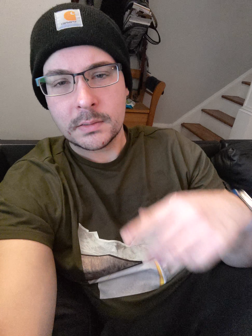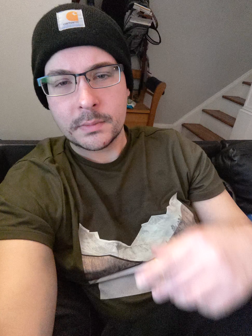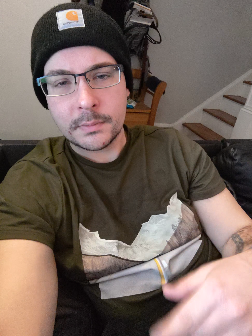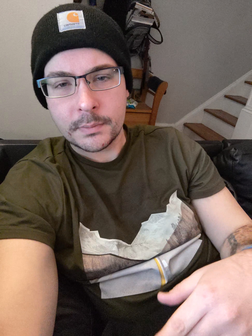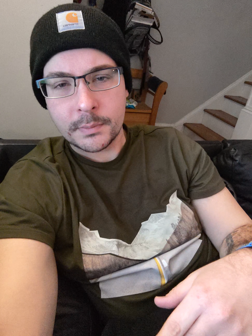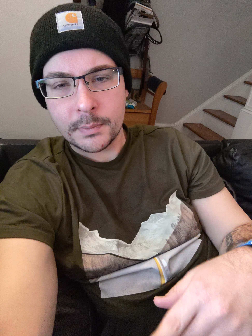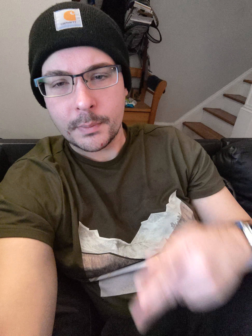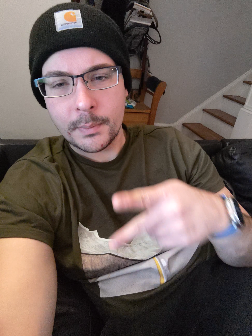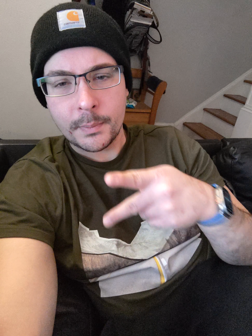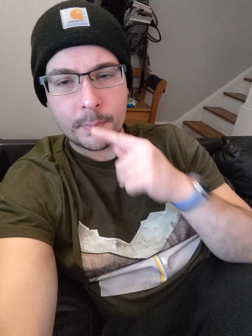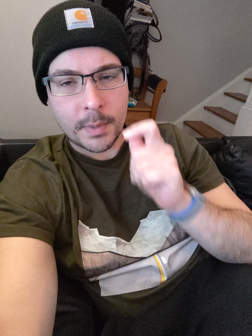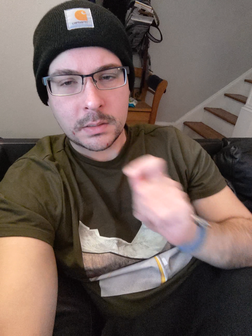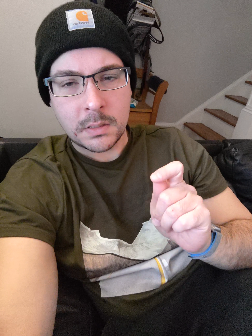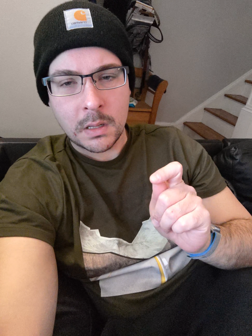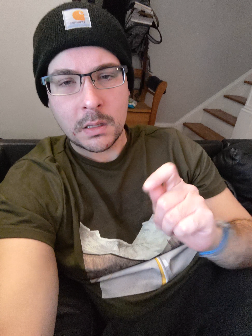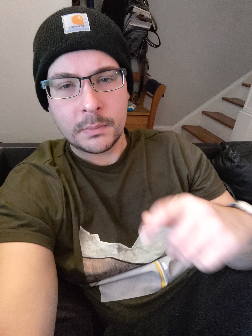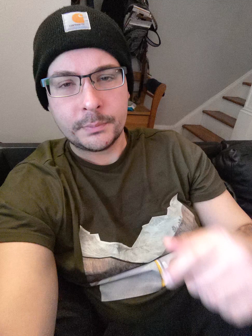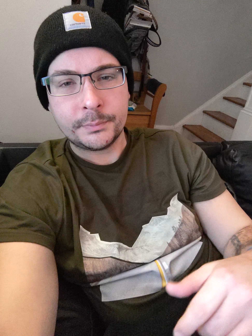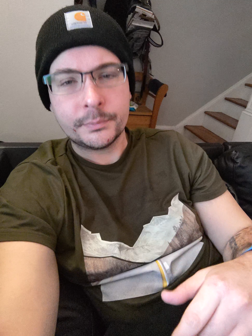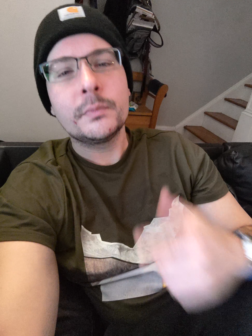pencil